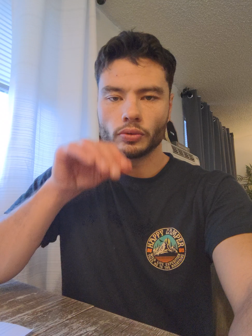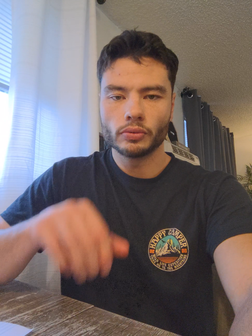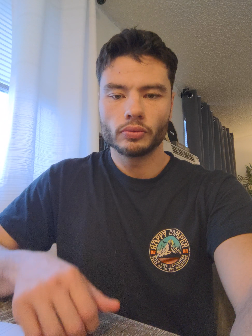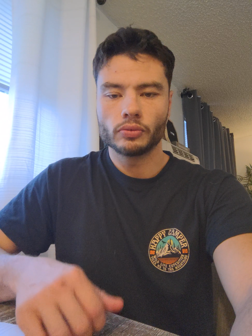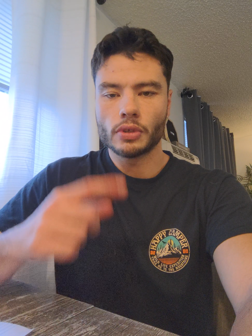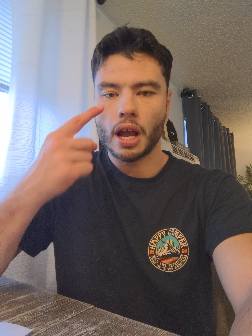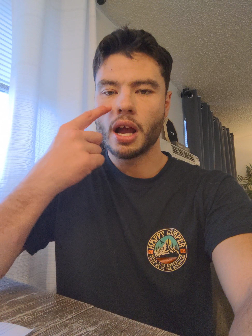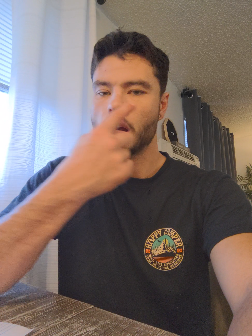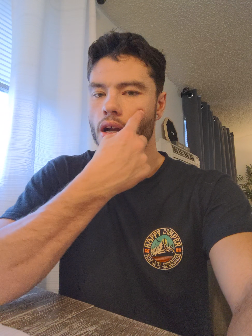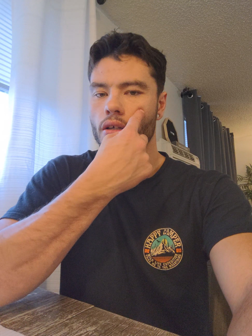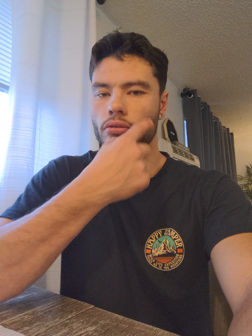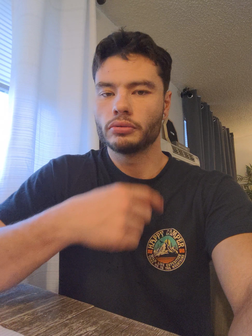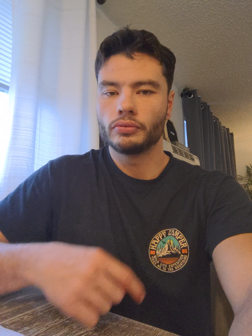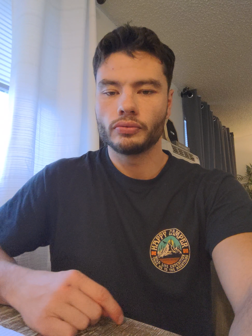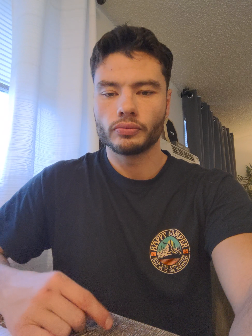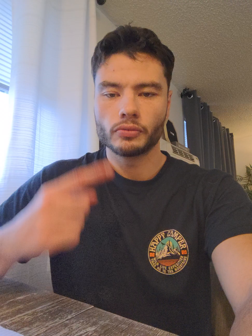eye